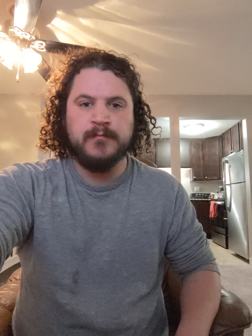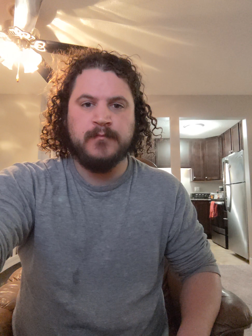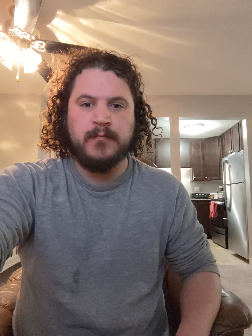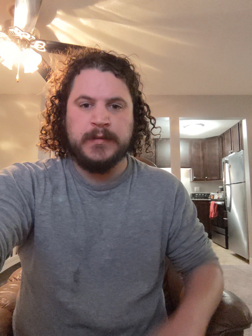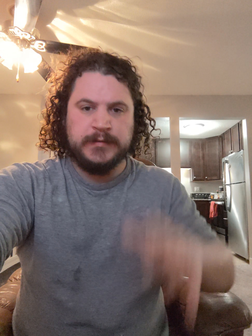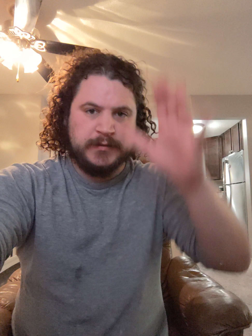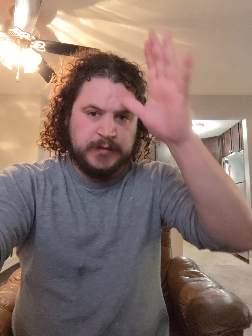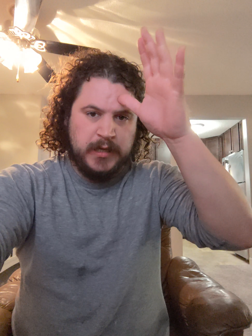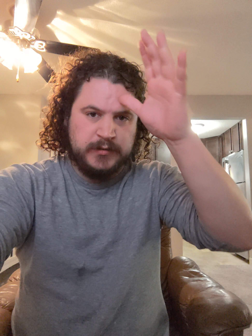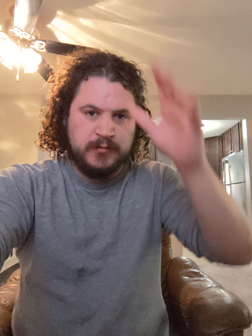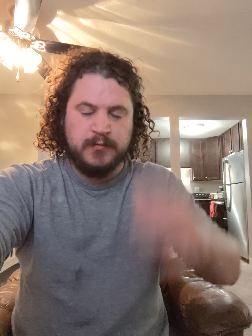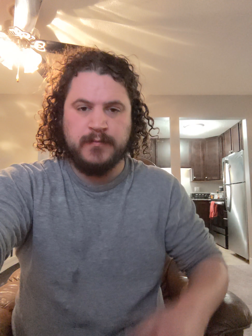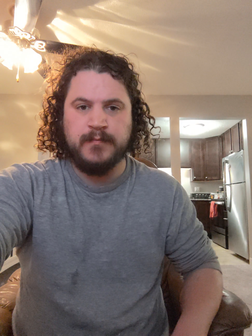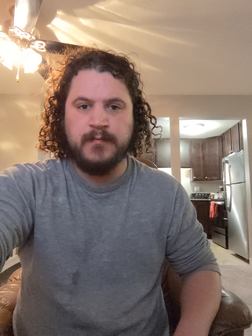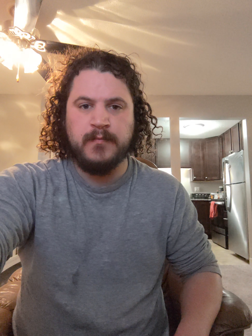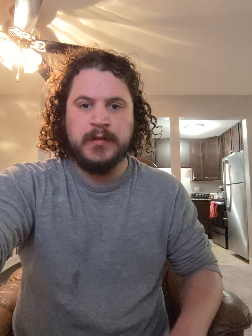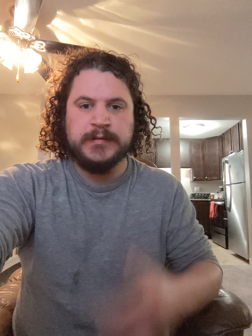dad